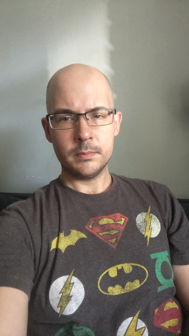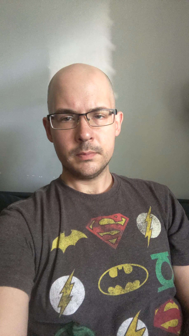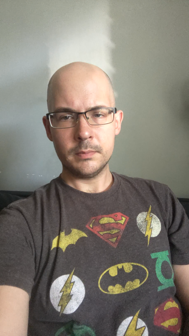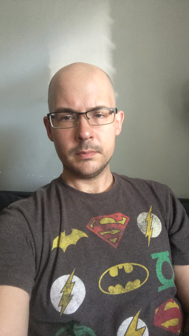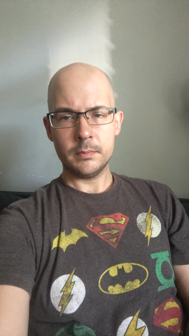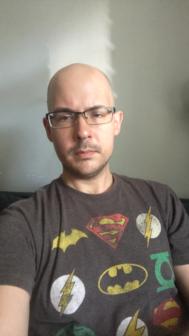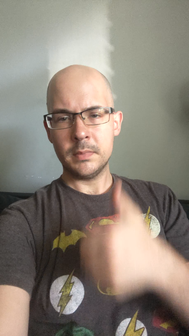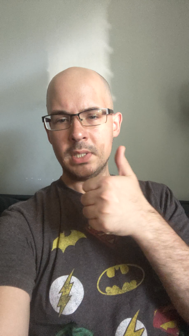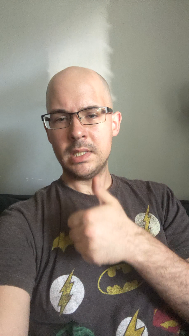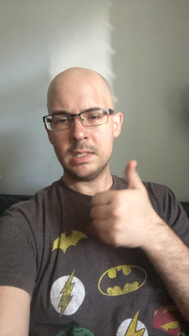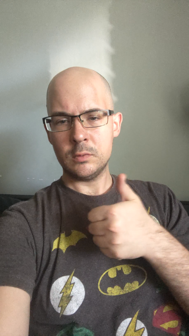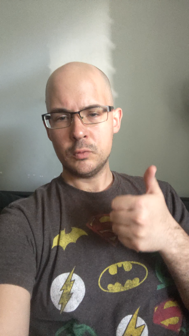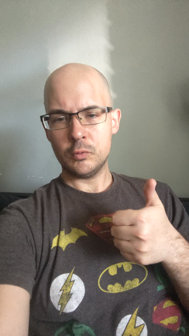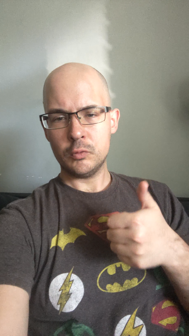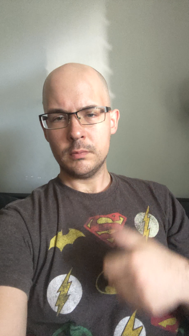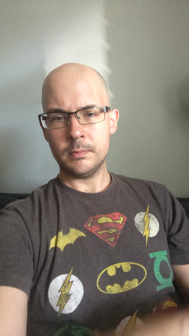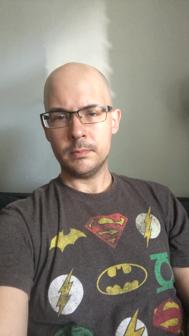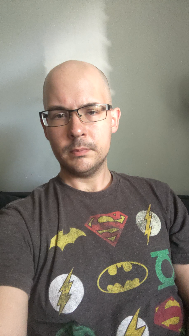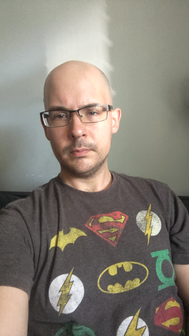each